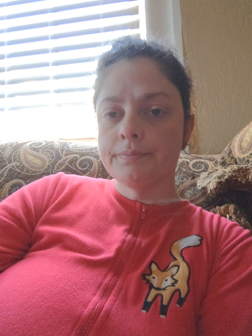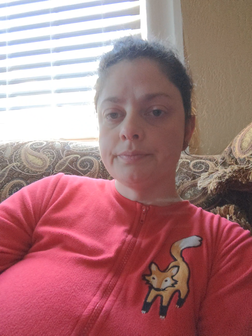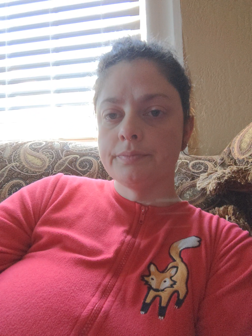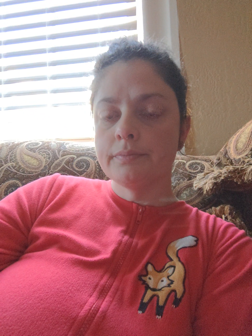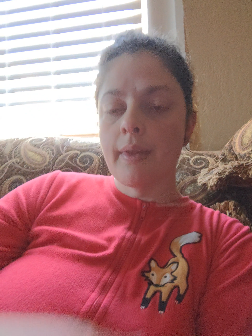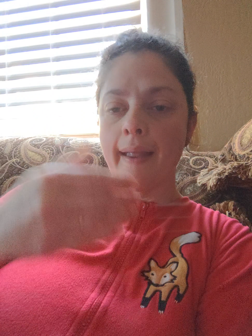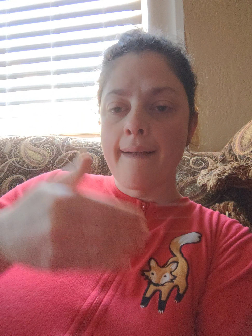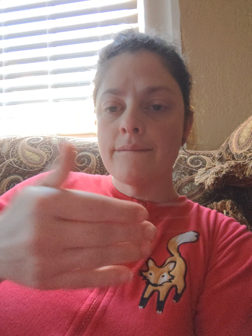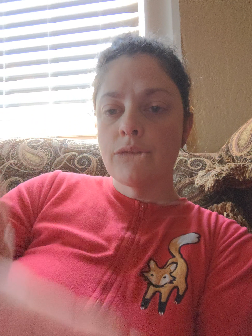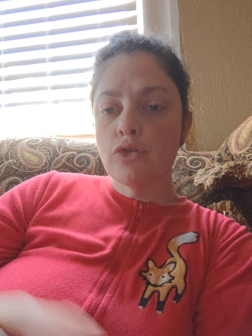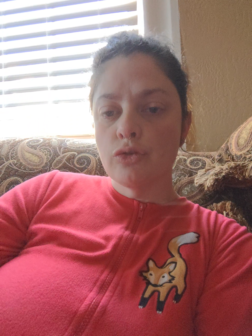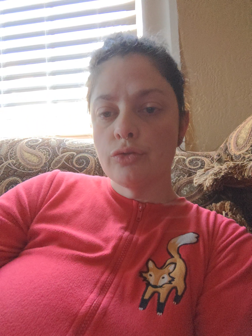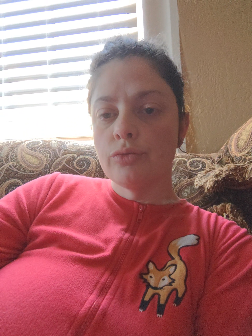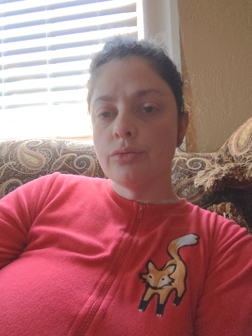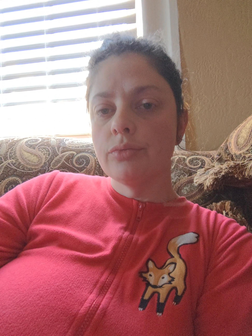after